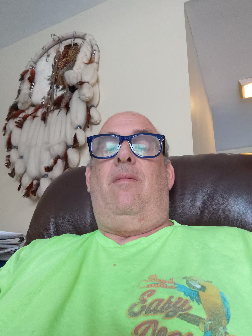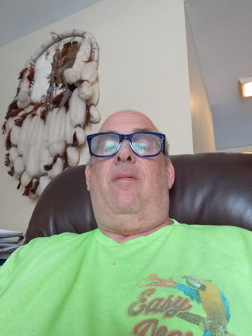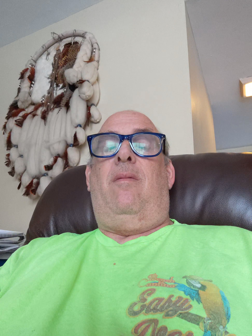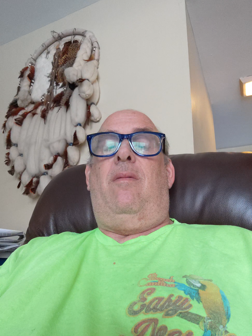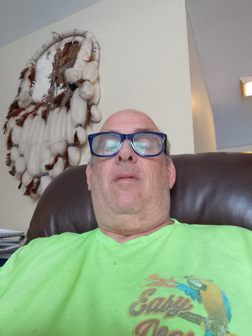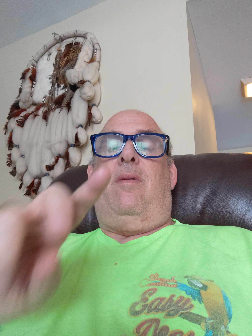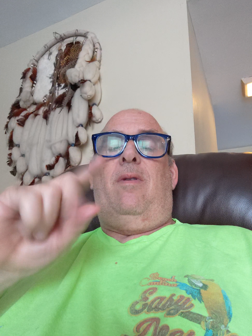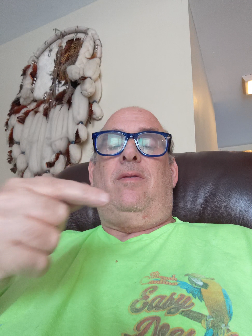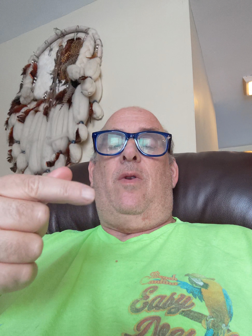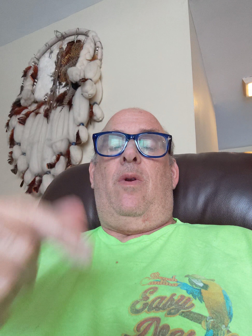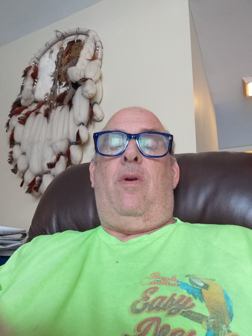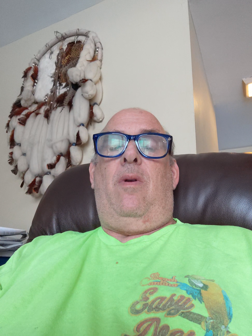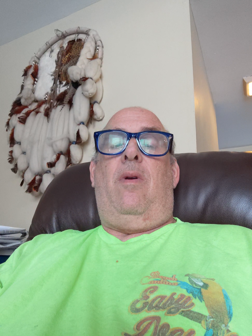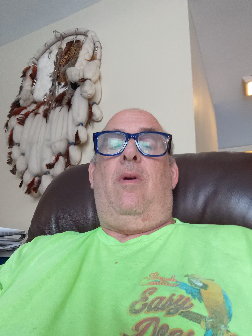dog